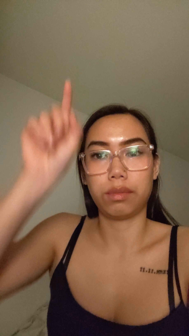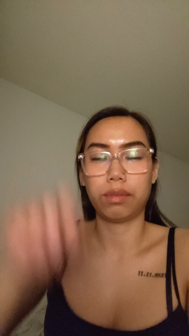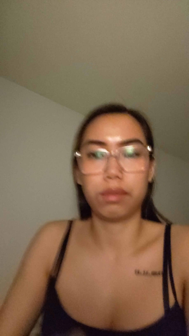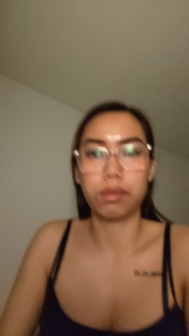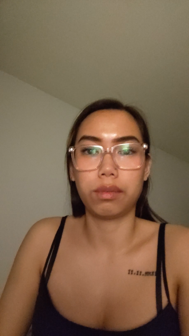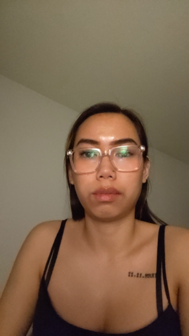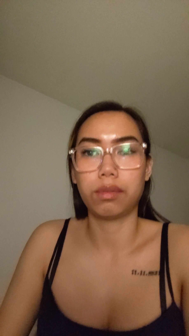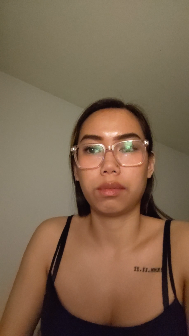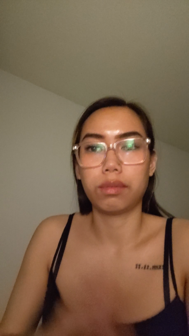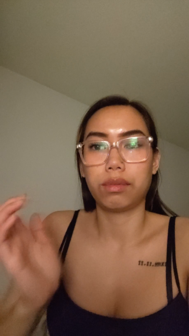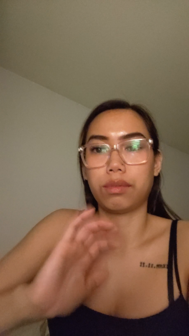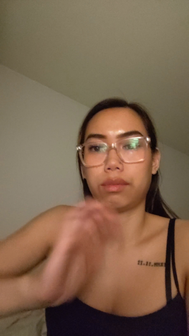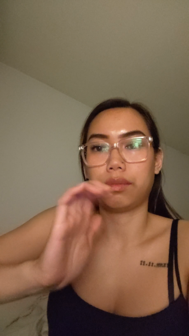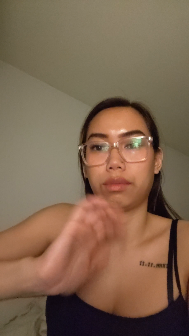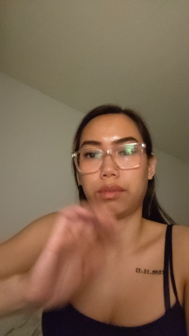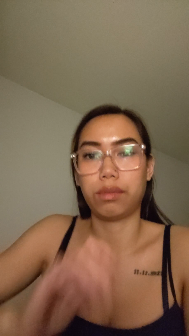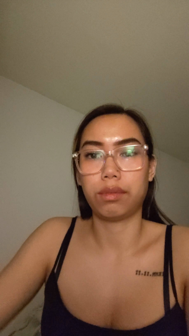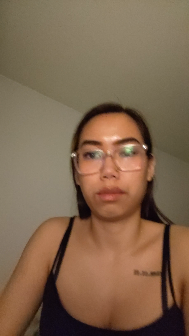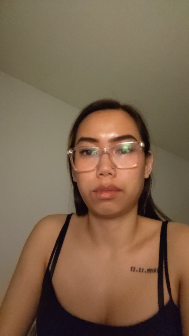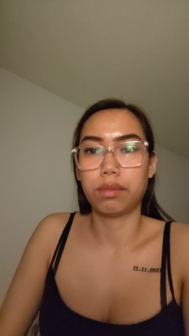cheese